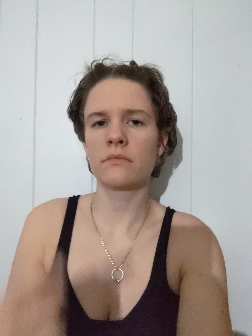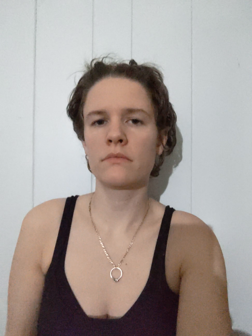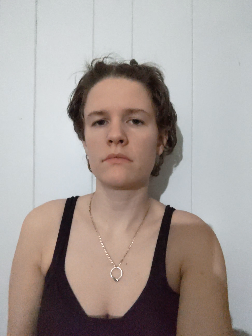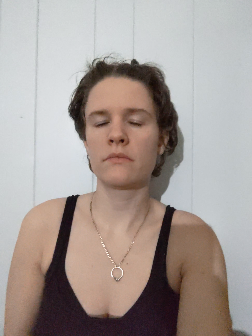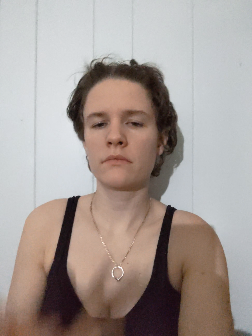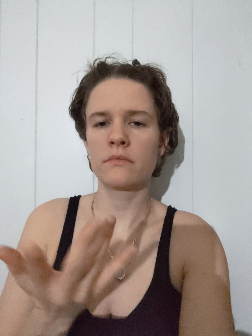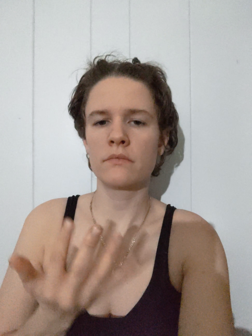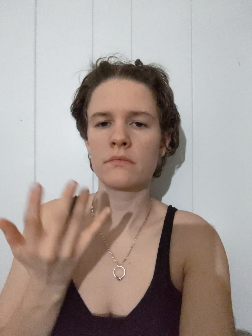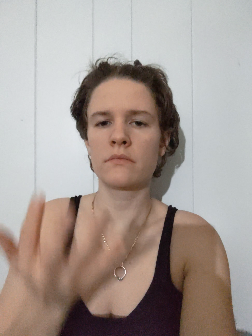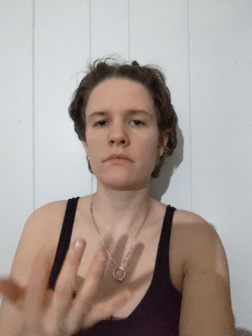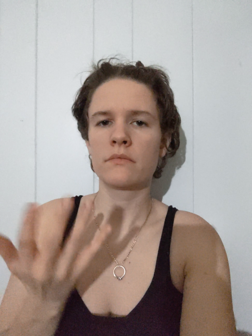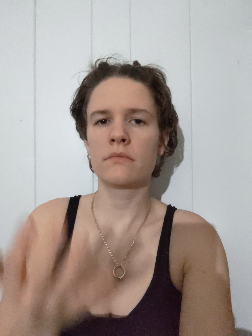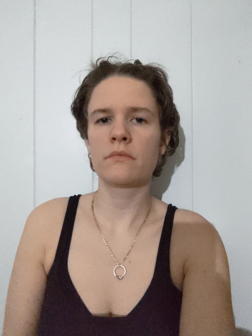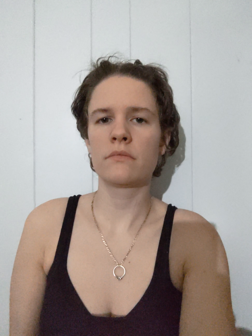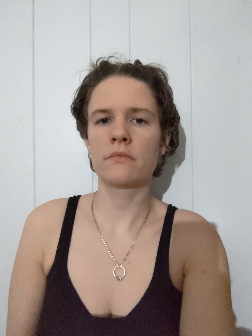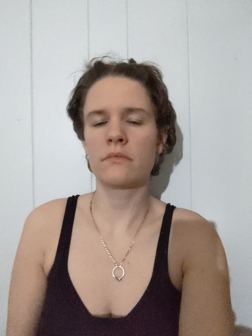wait